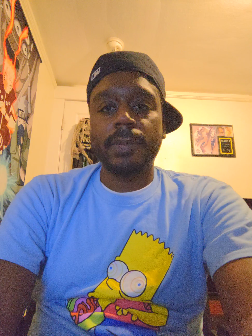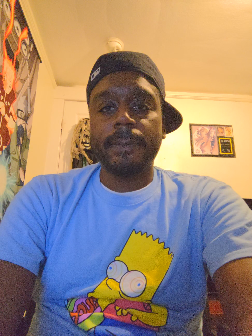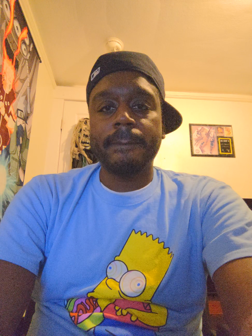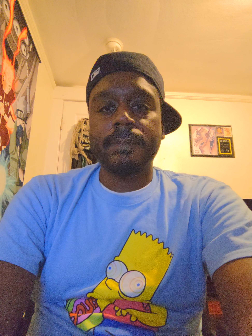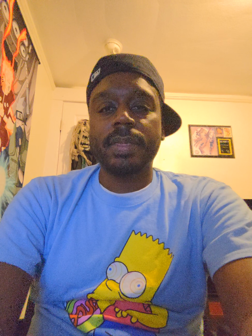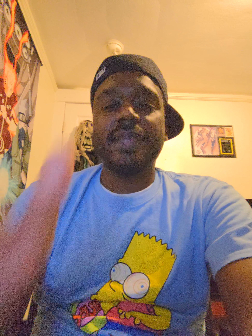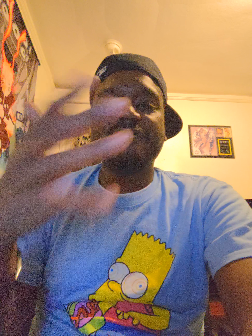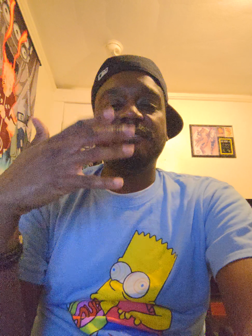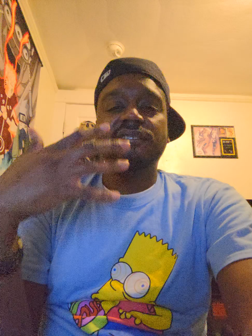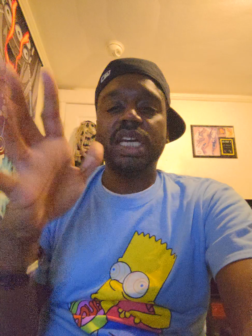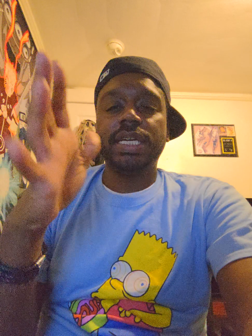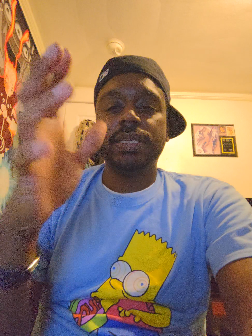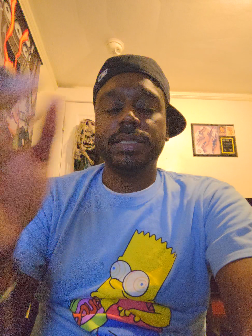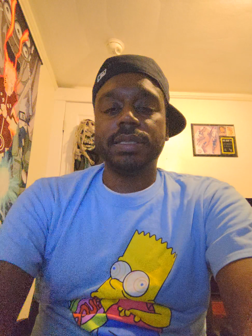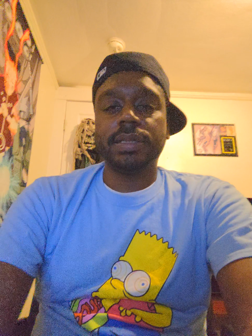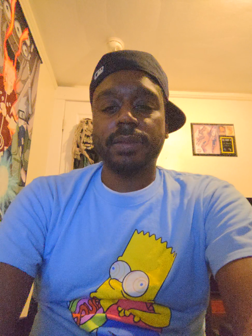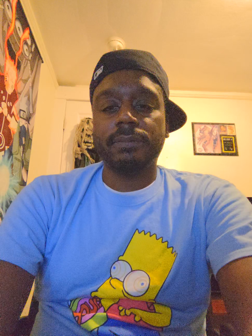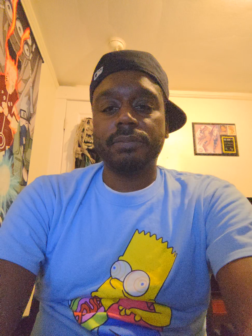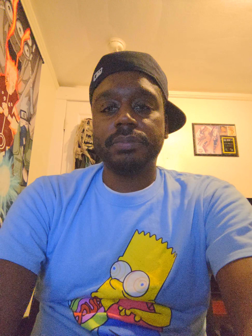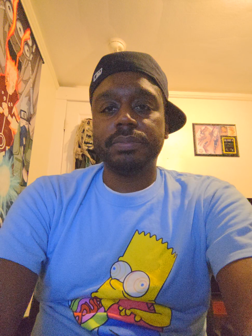finish